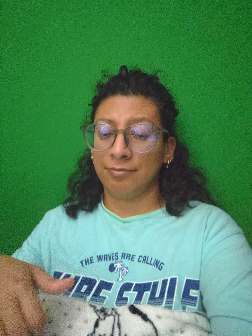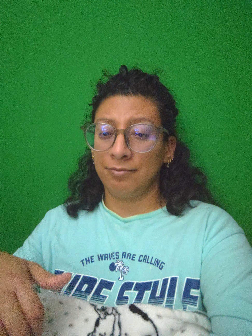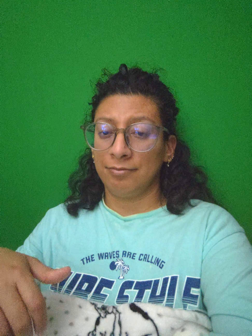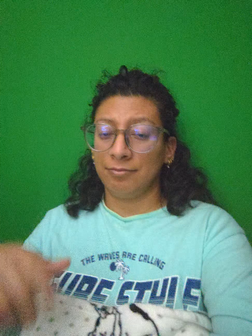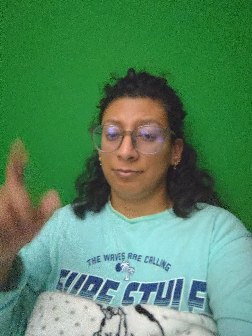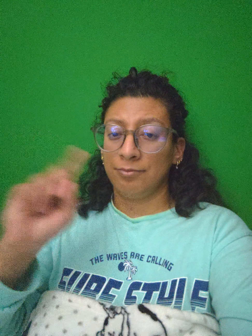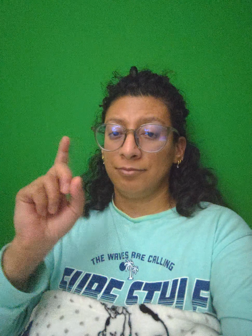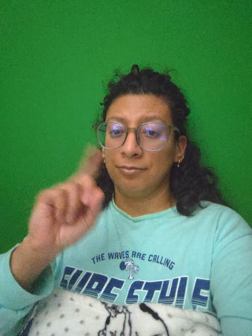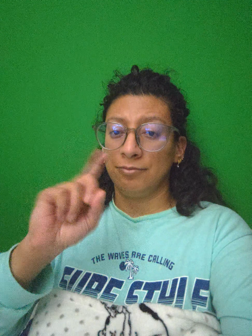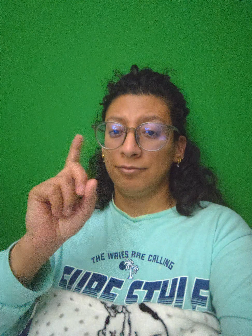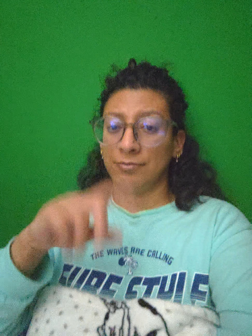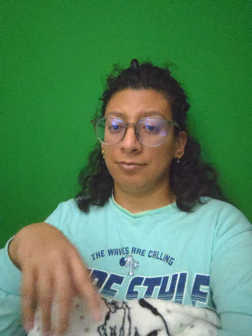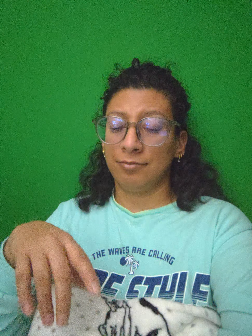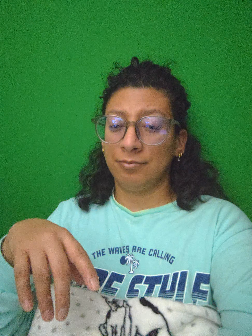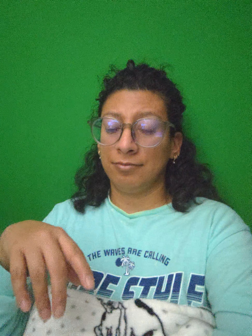where